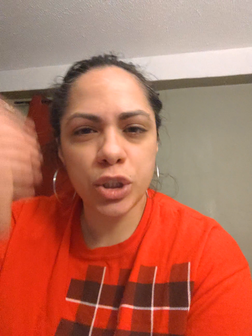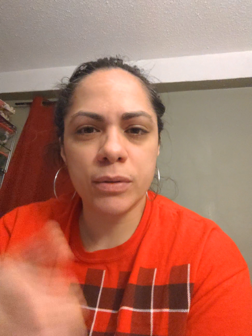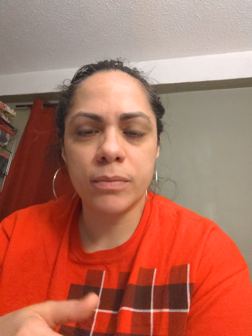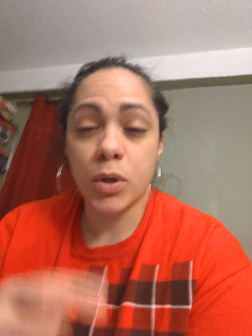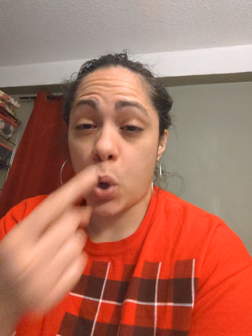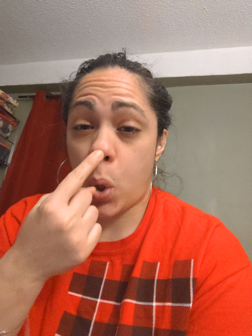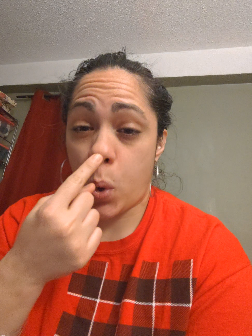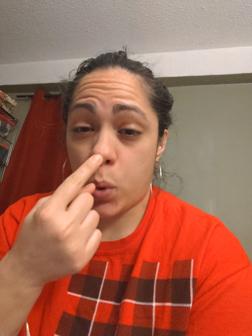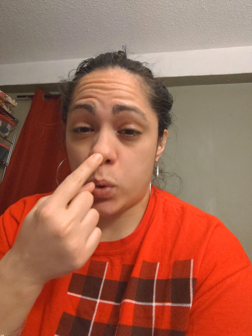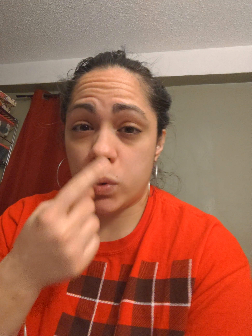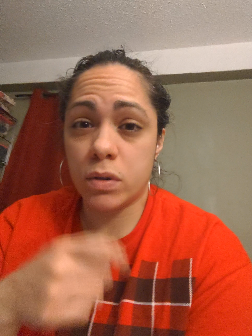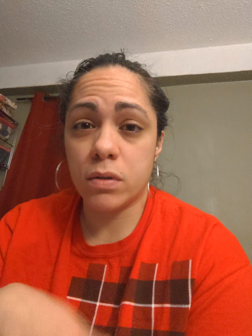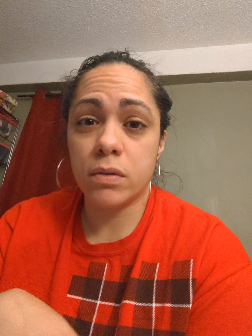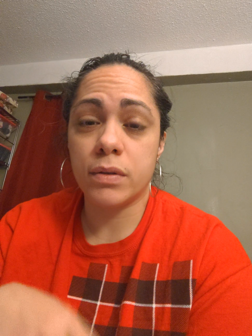nose